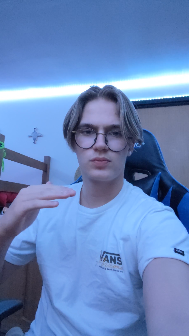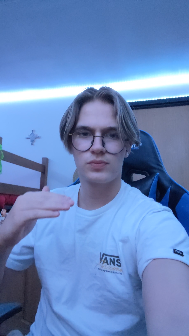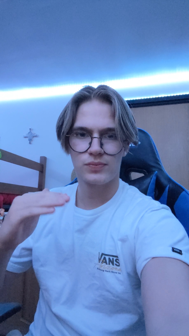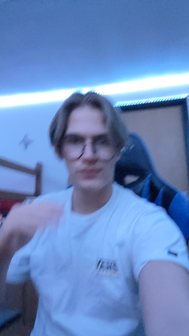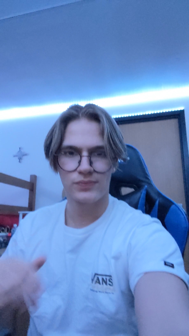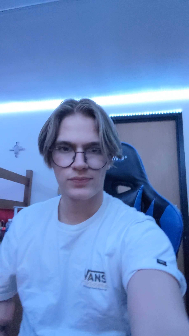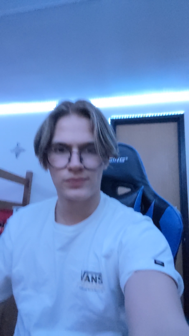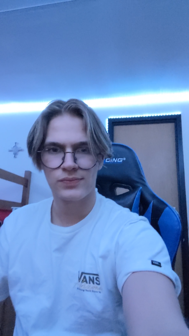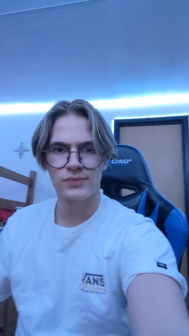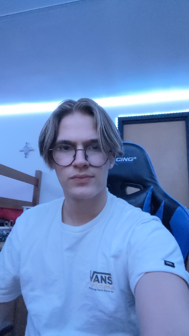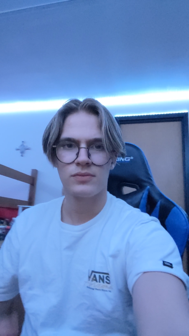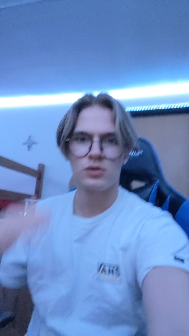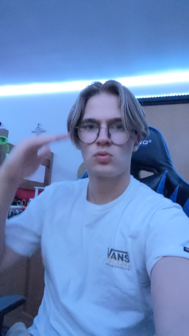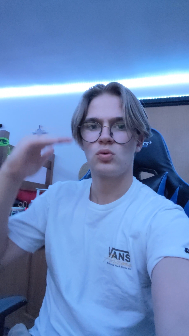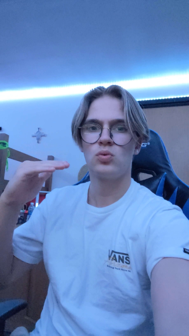short